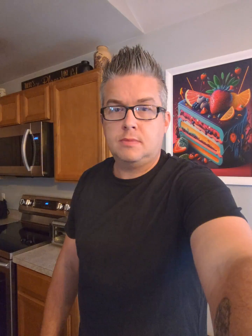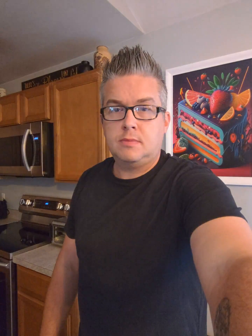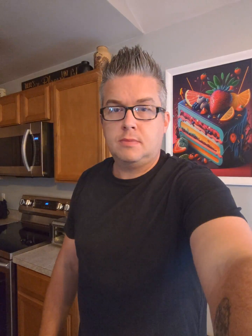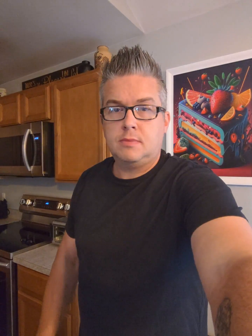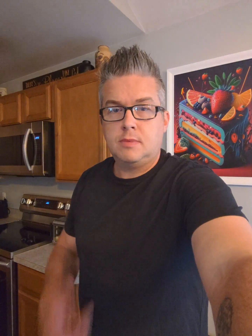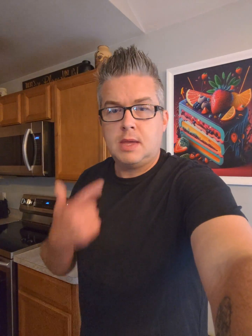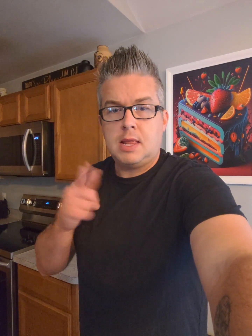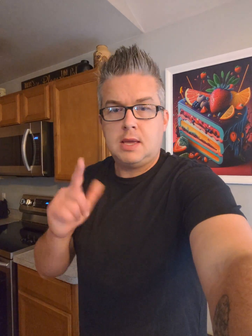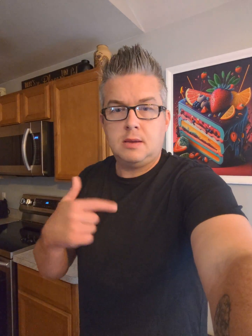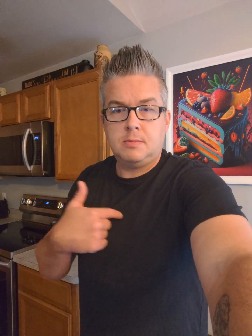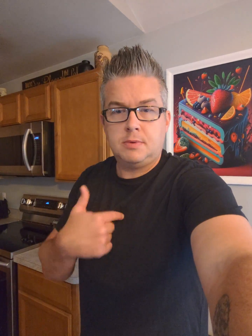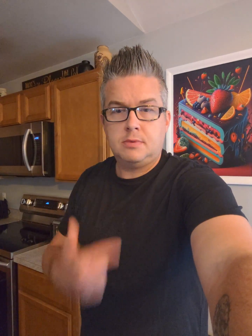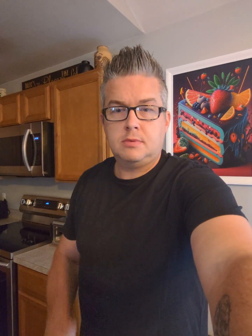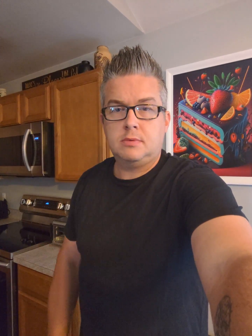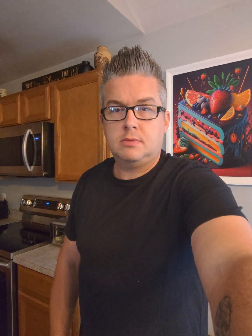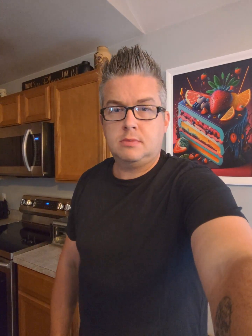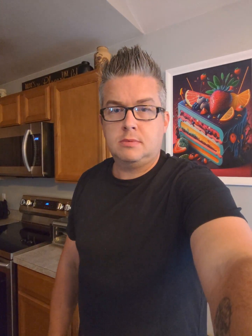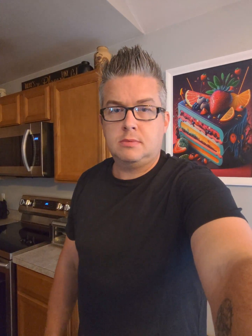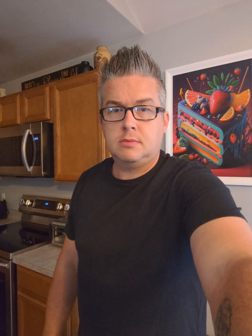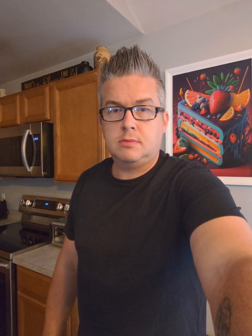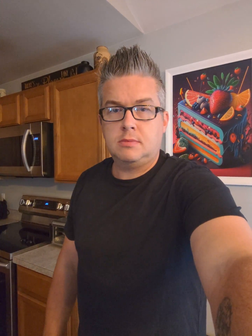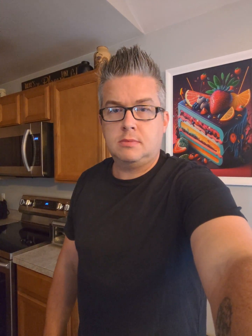let me